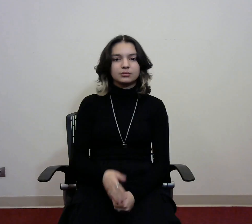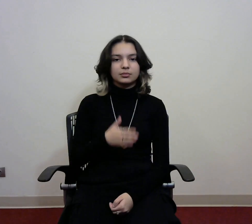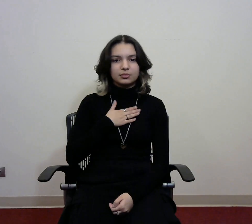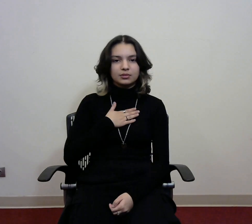mən